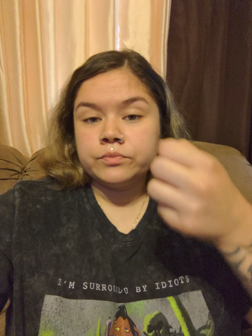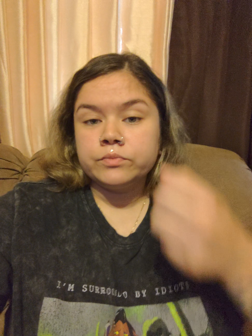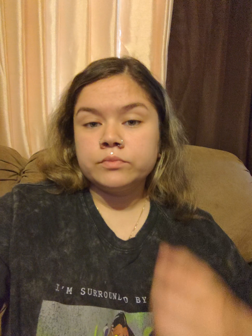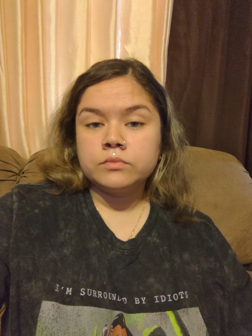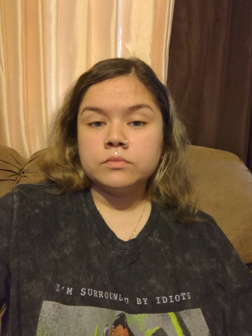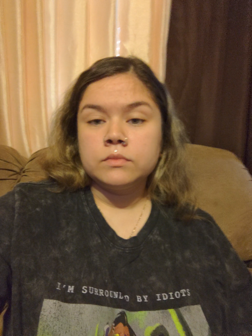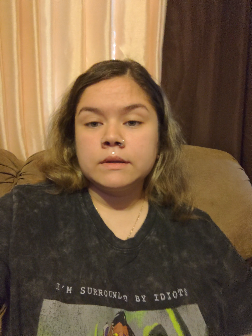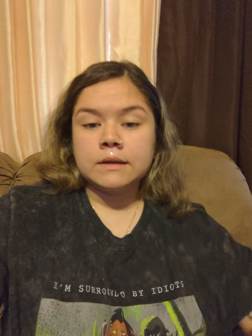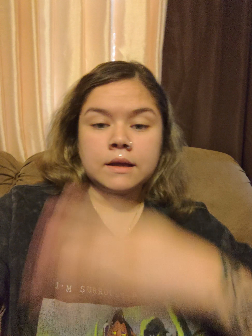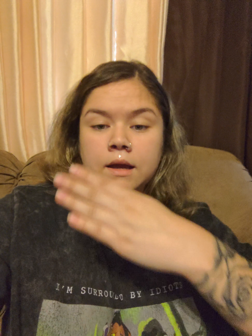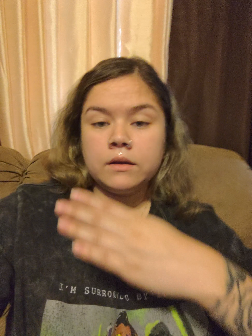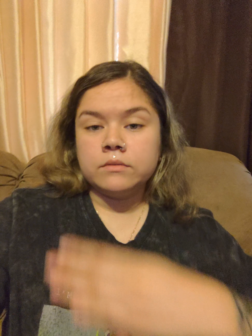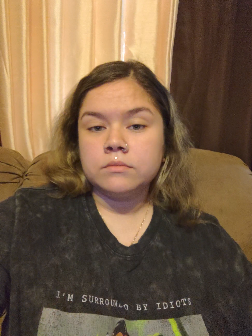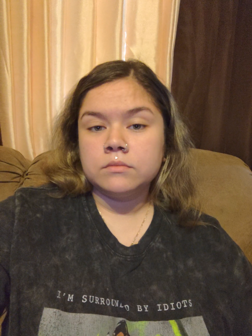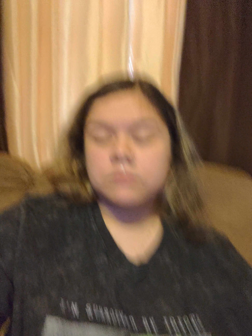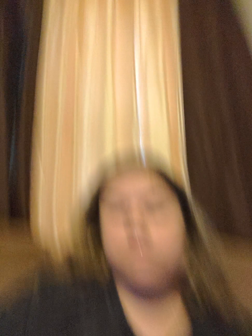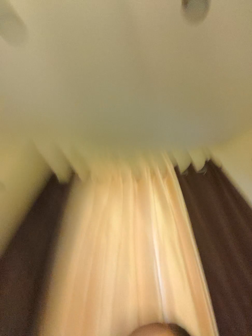kick